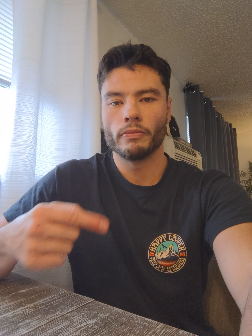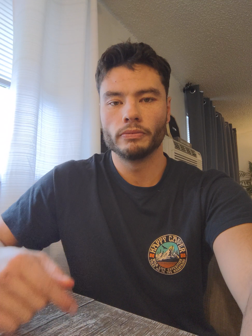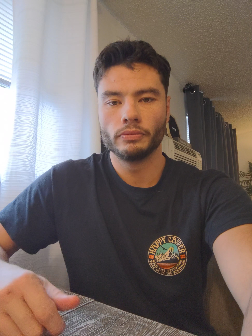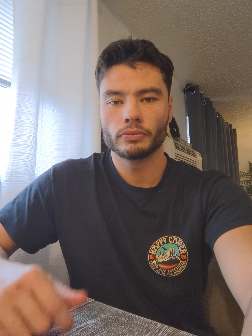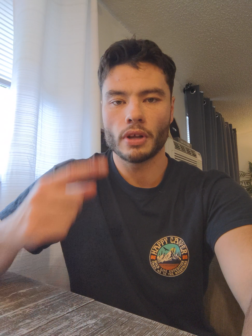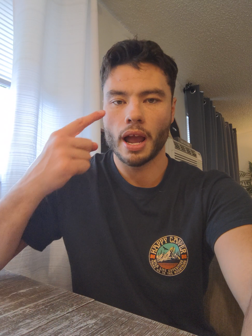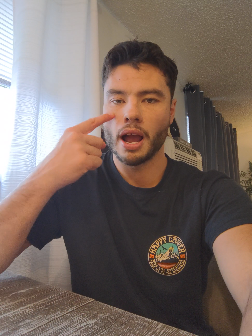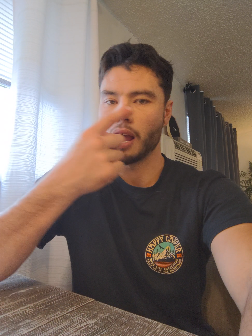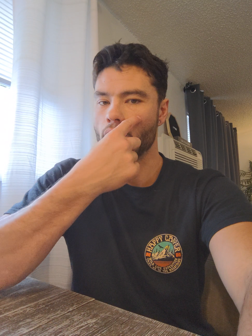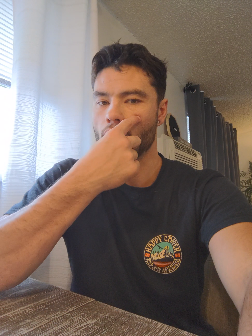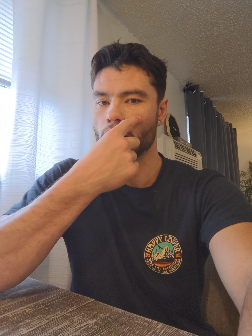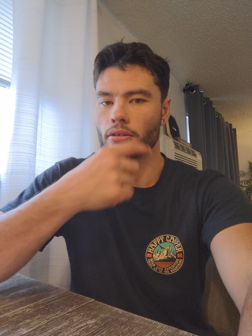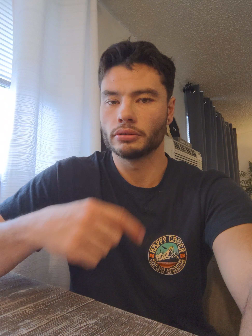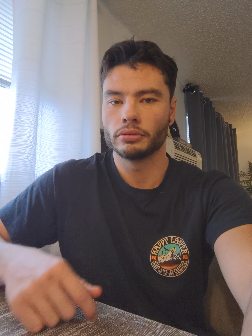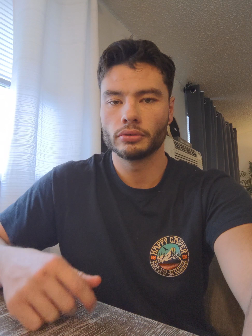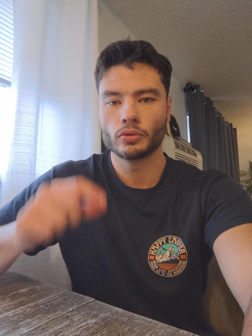eye